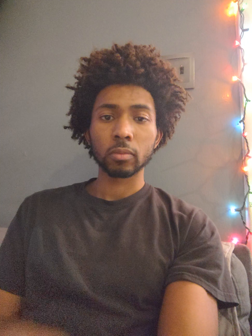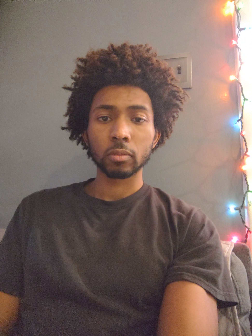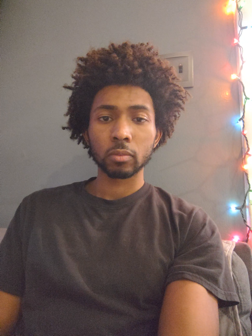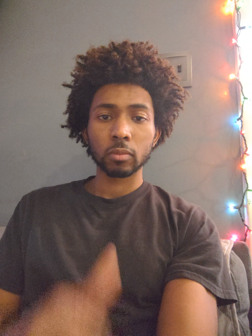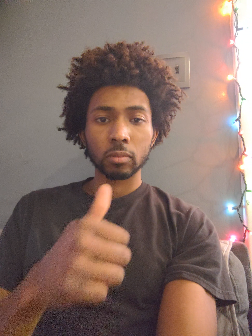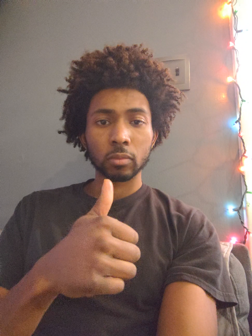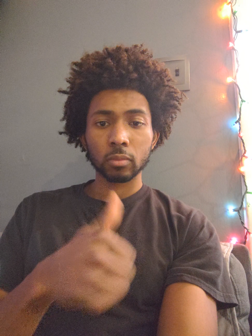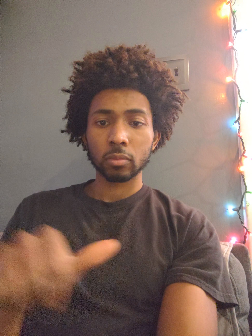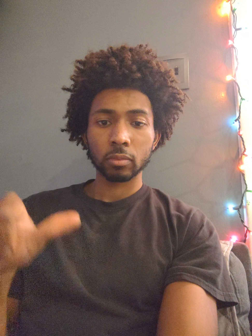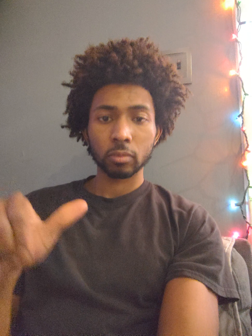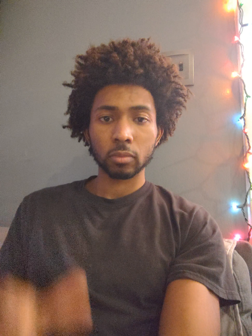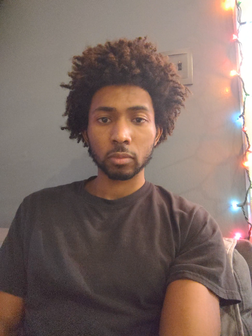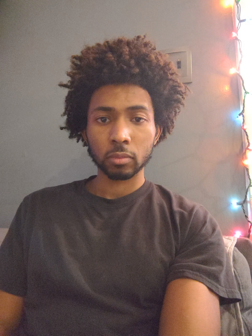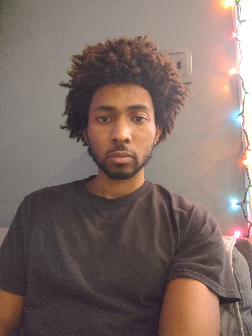any